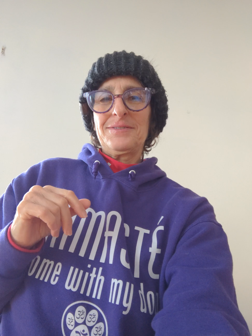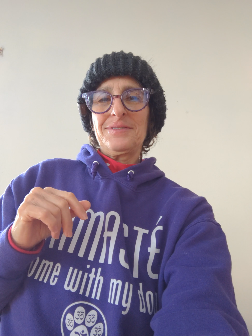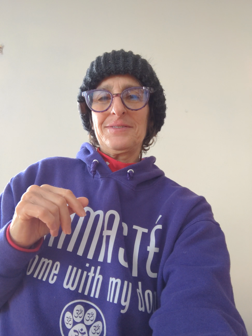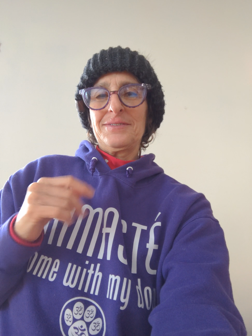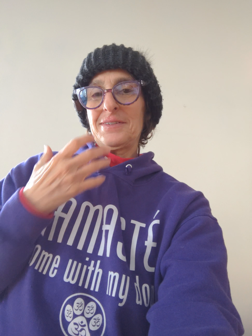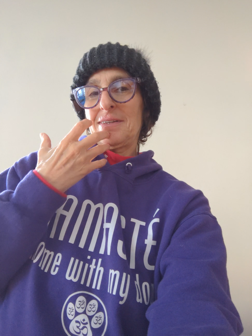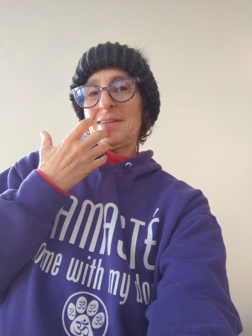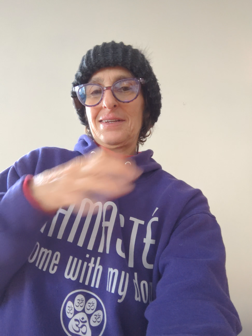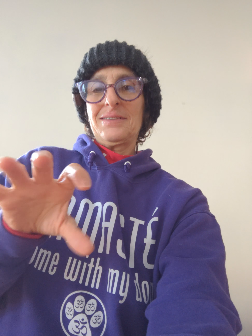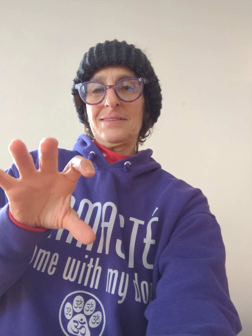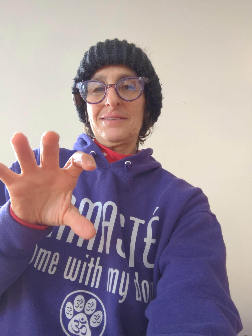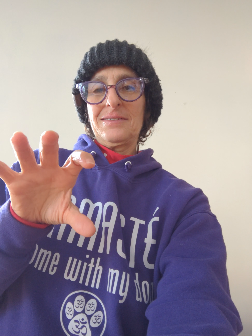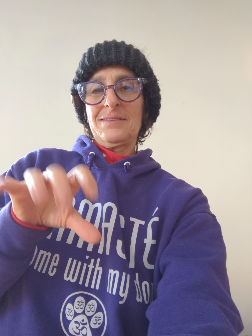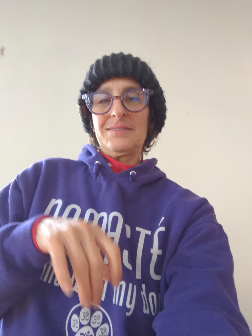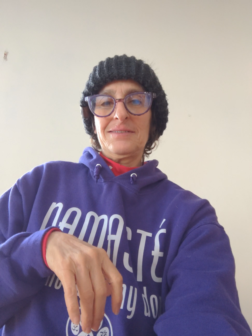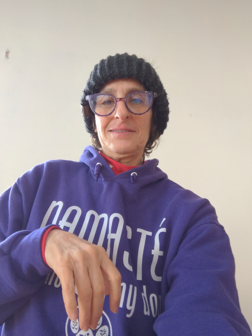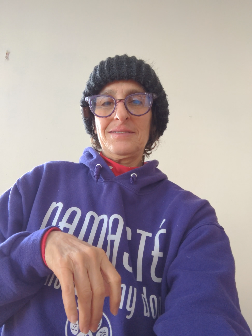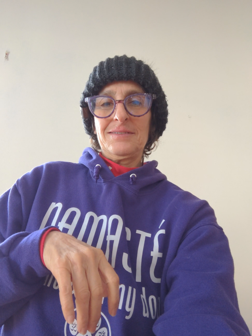hot